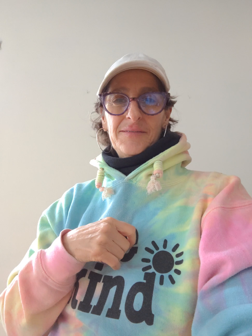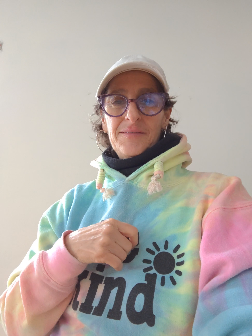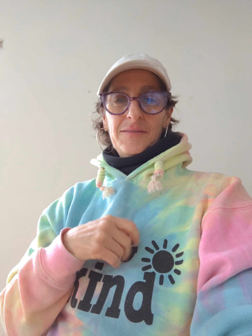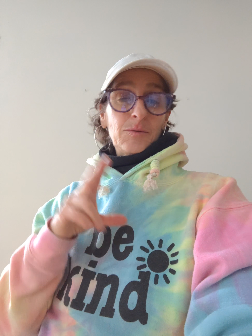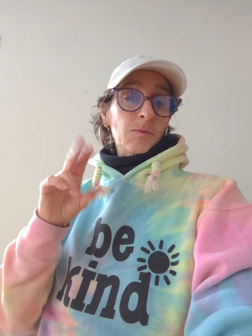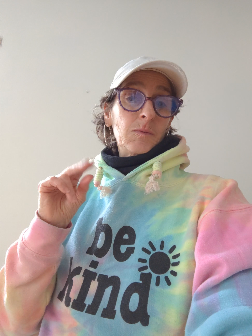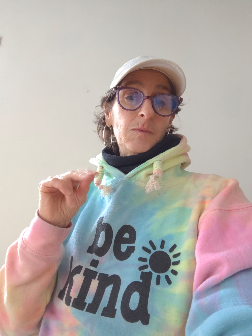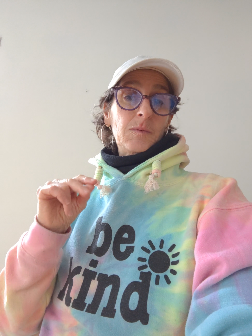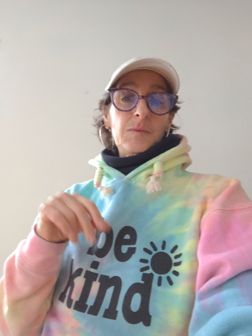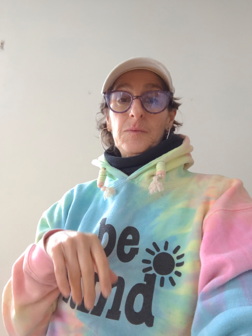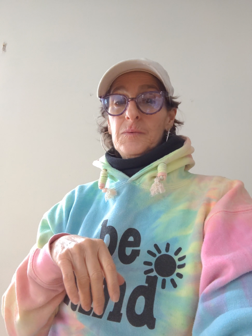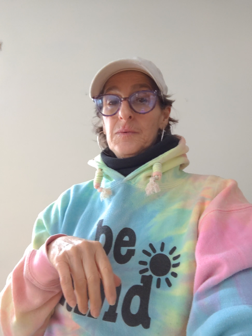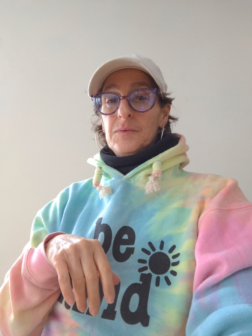no